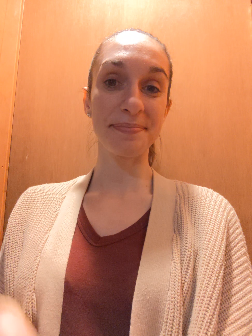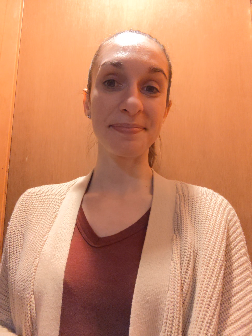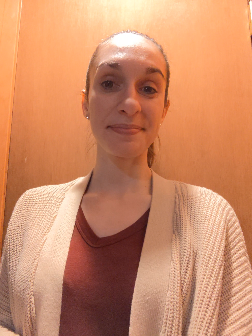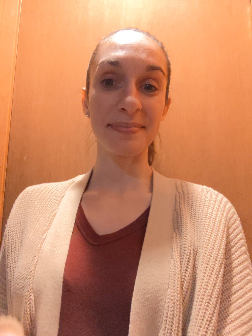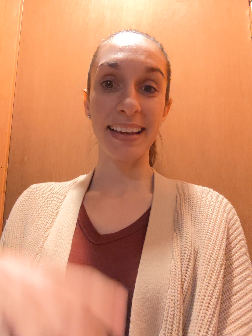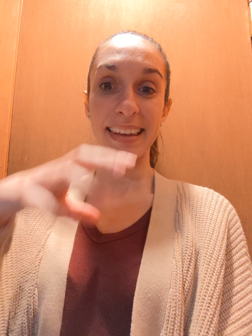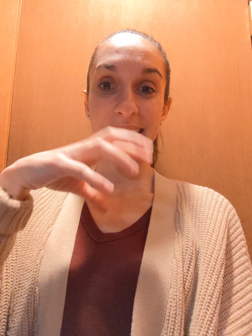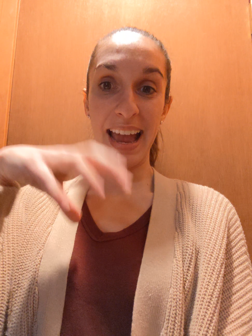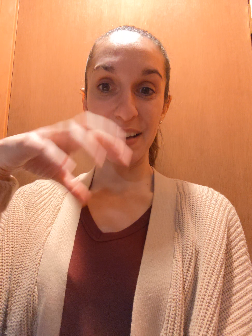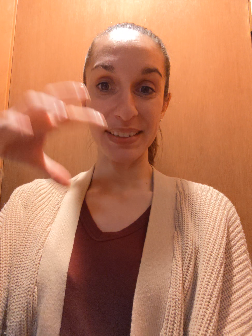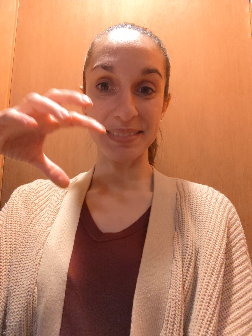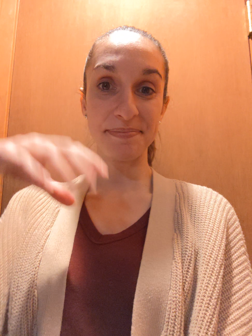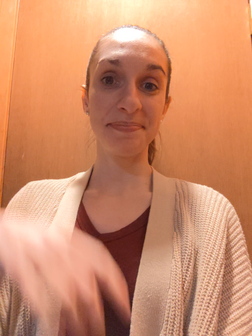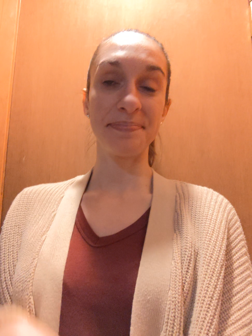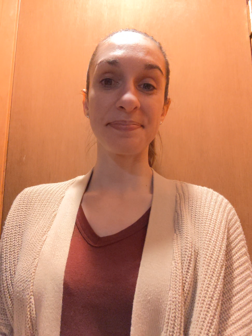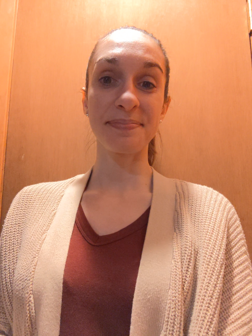cloud